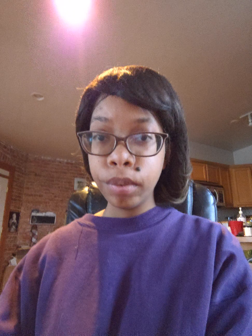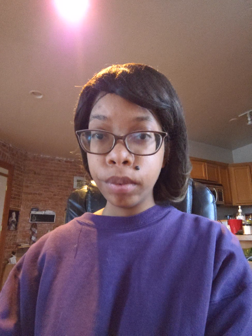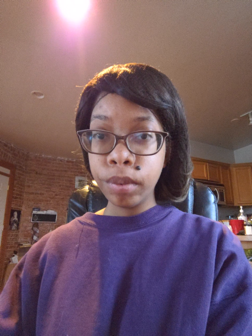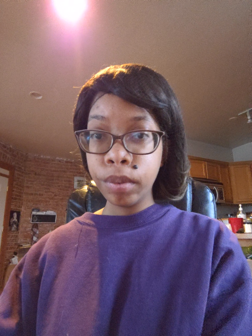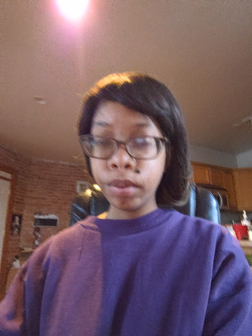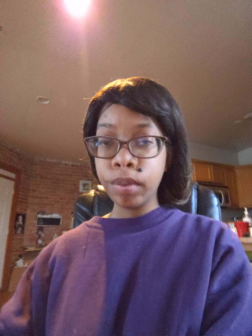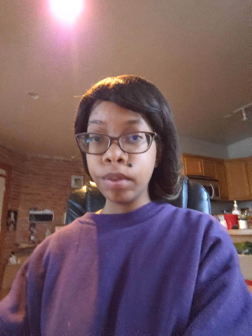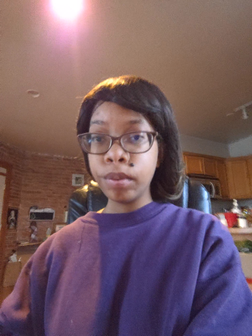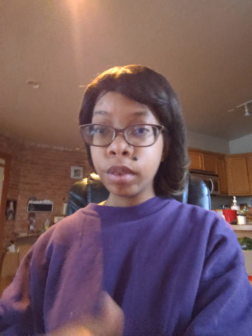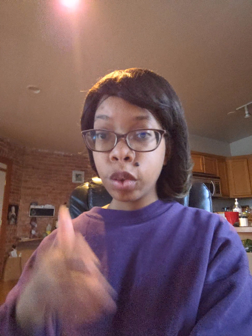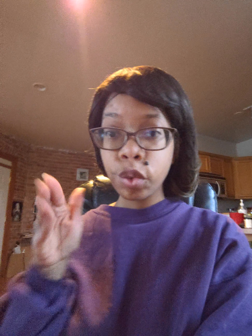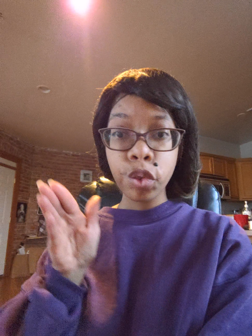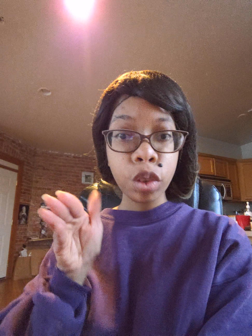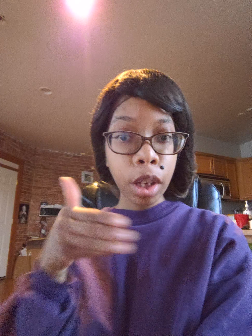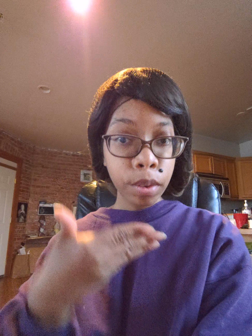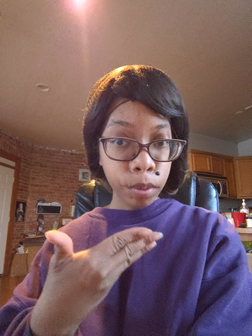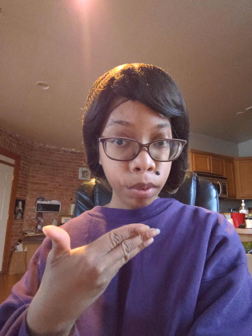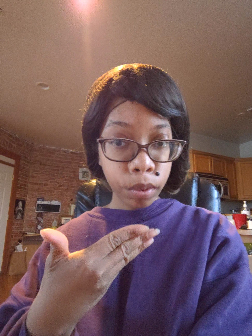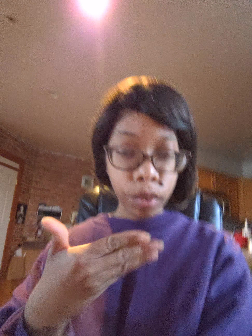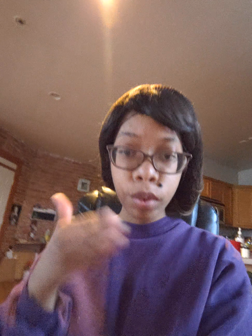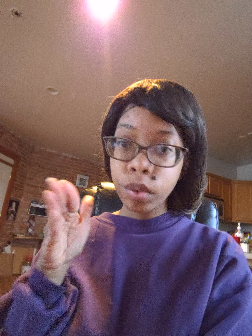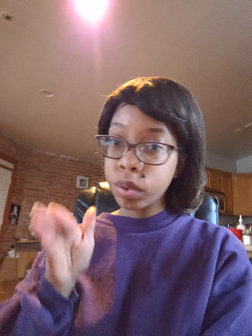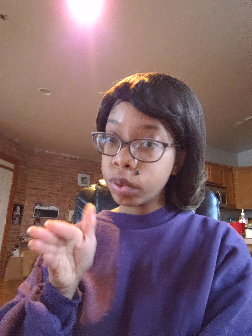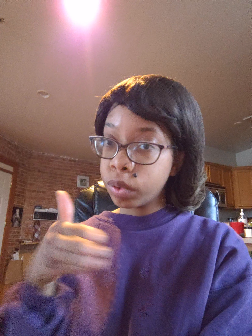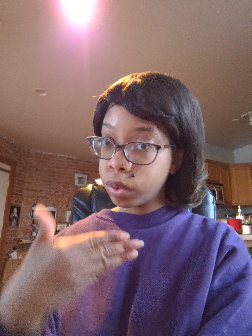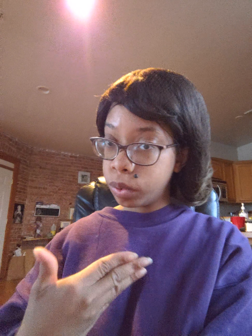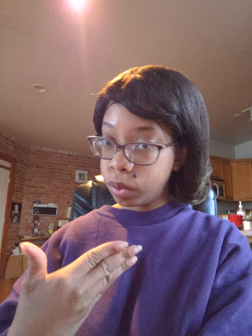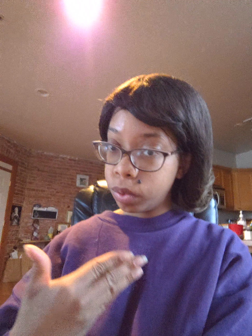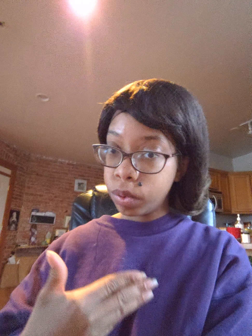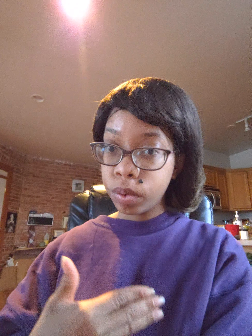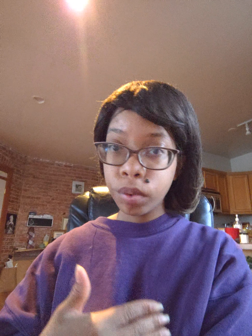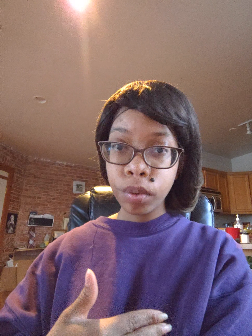room